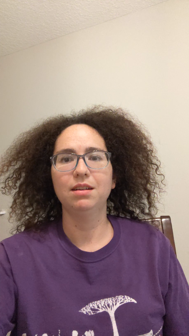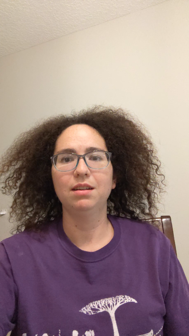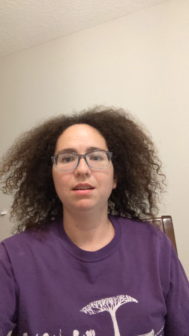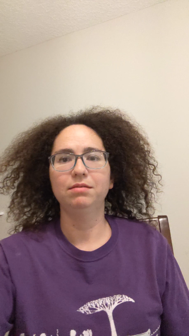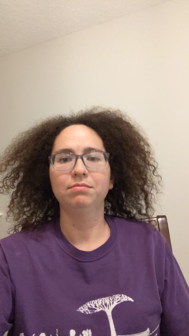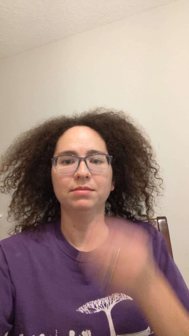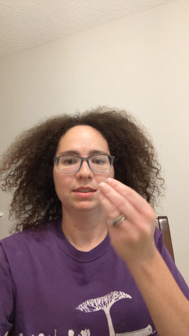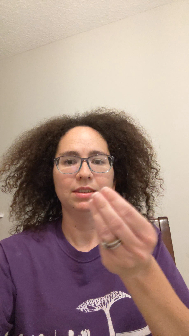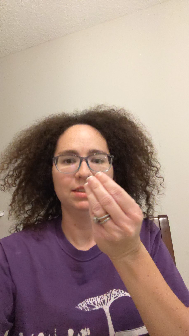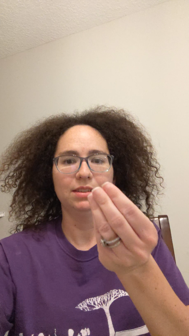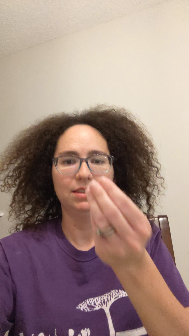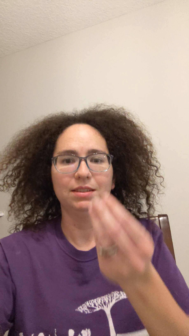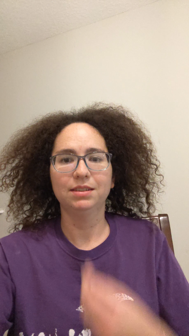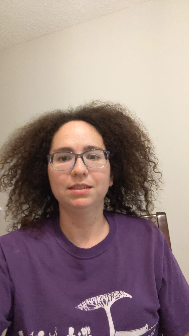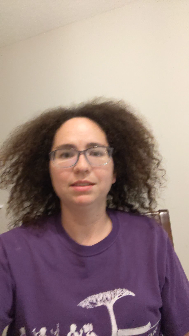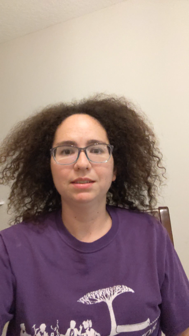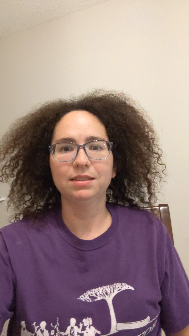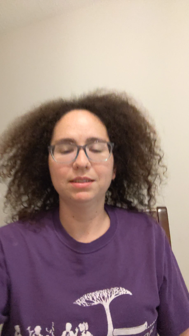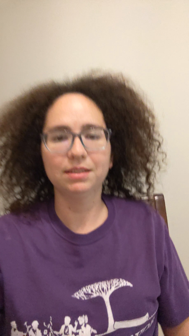feed